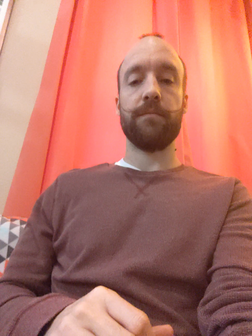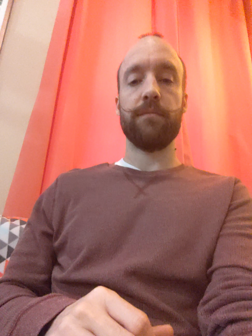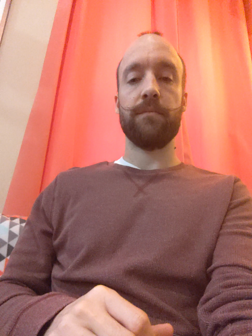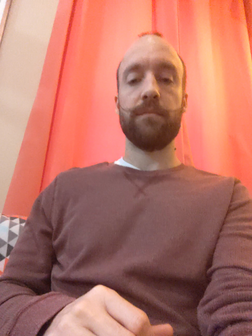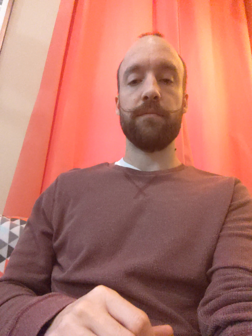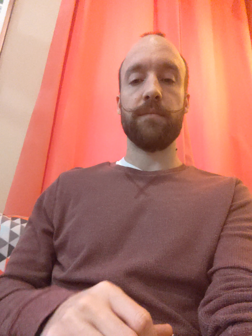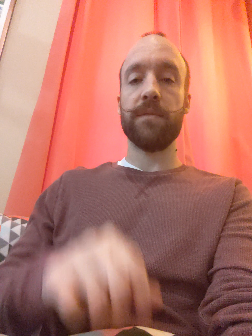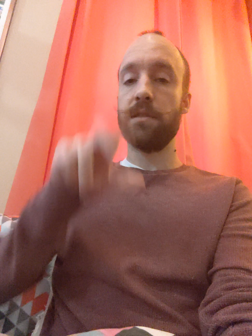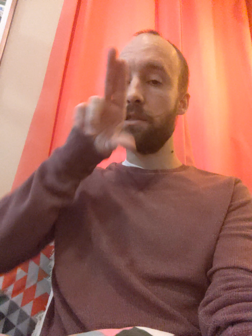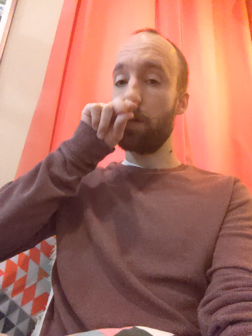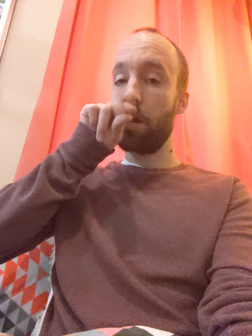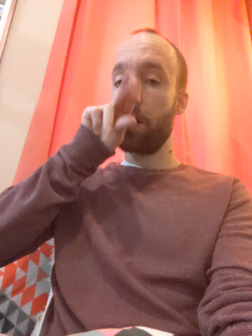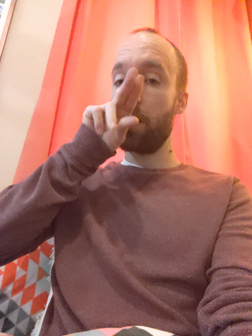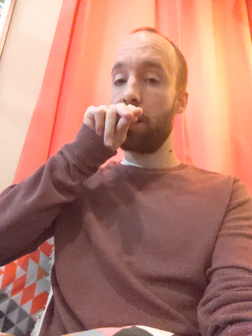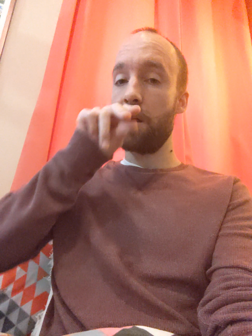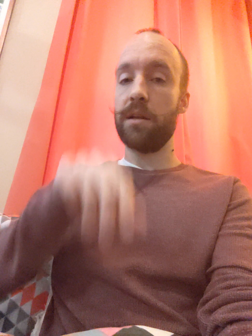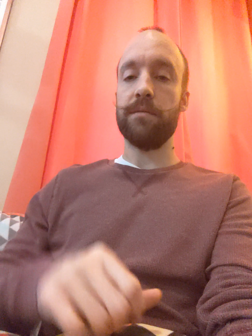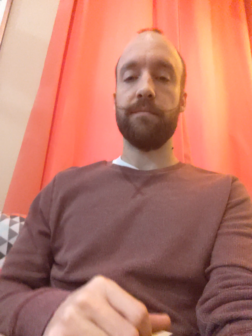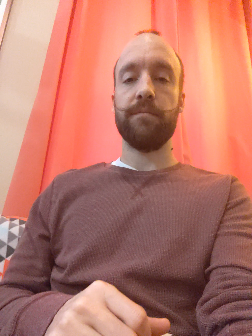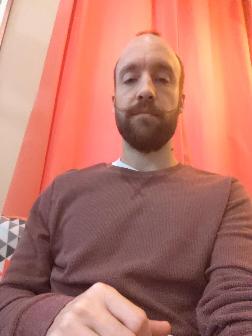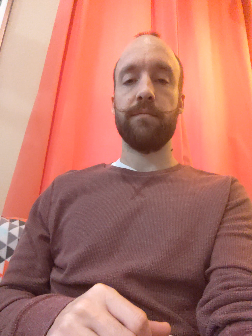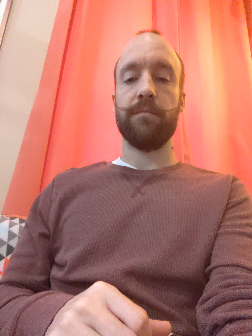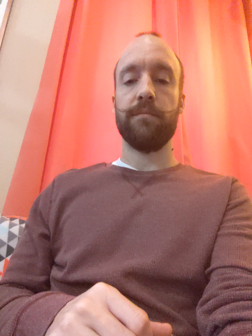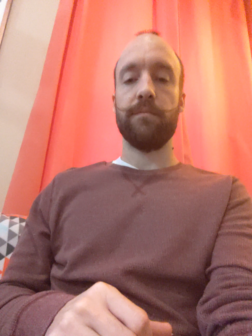duck